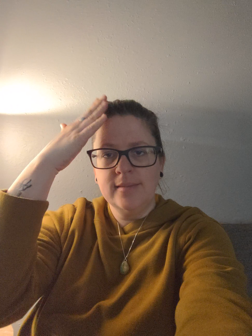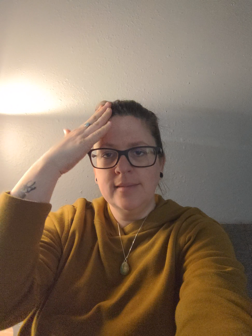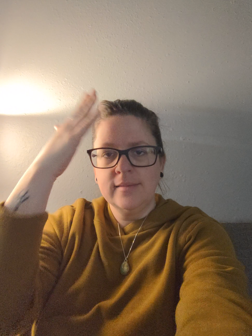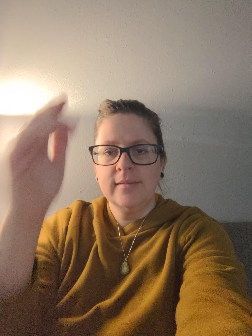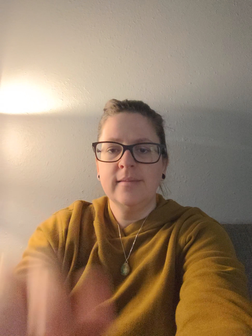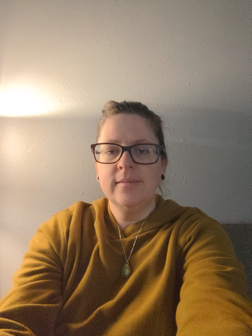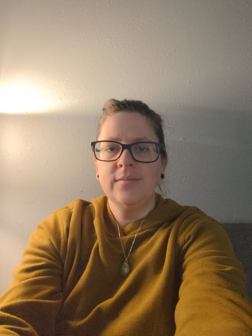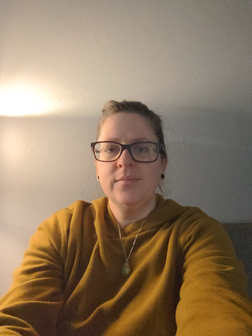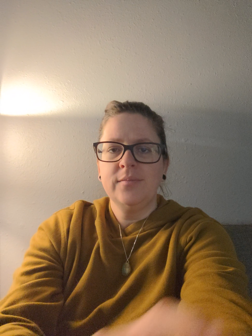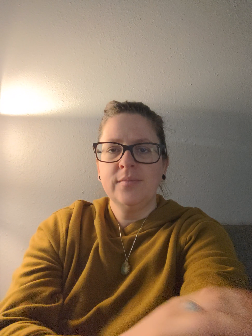hat